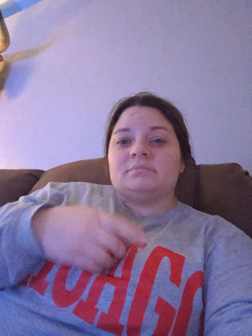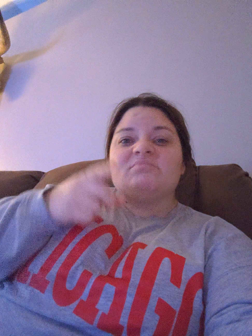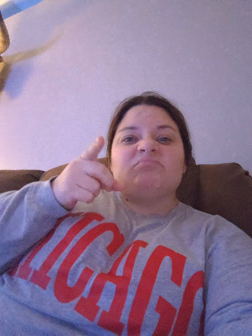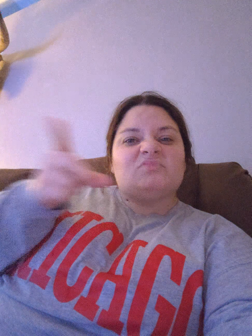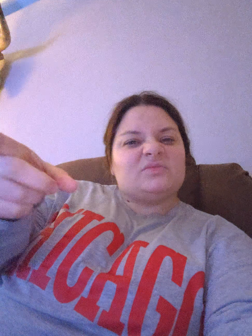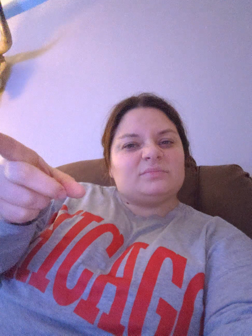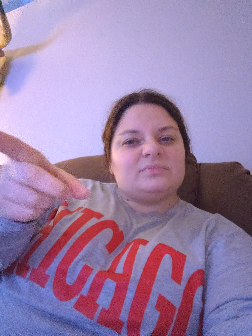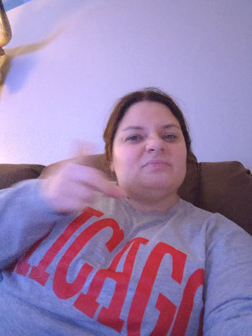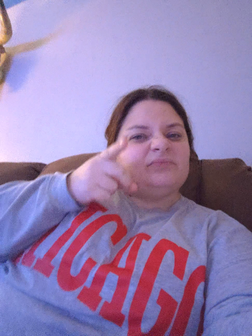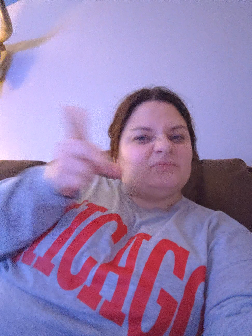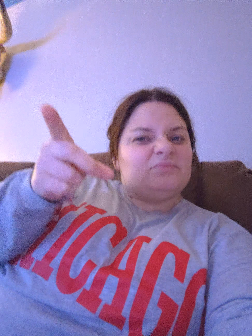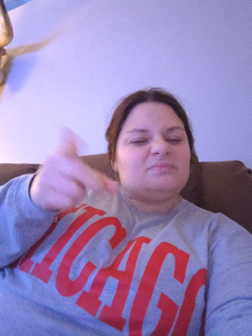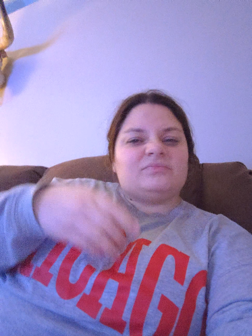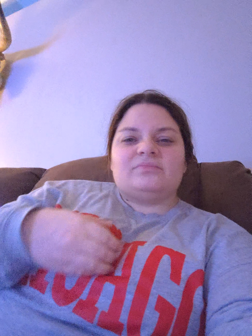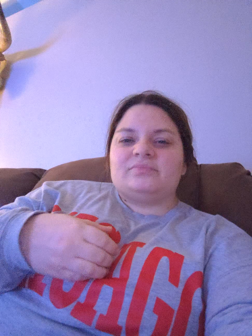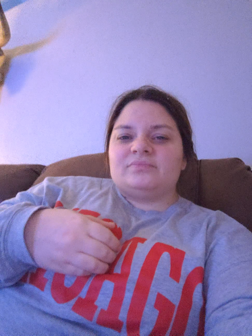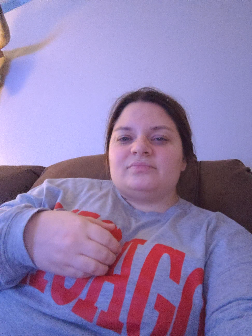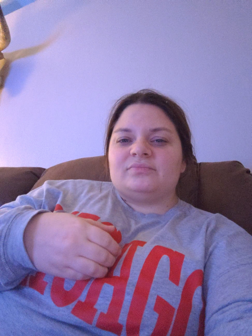he/she/it